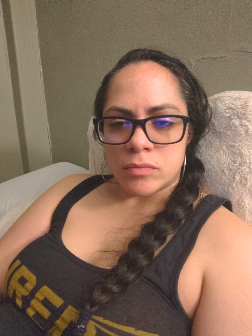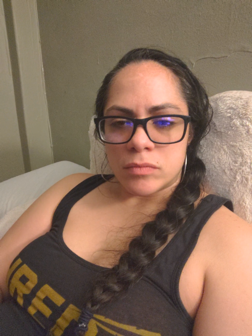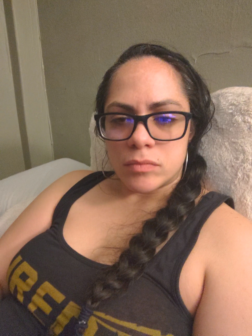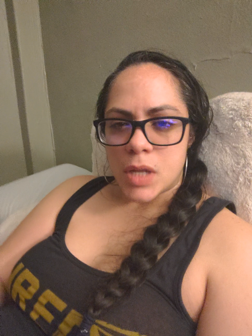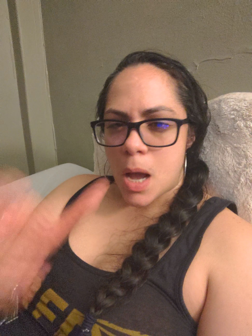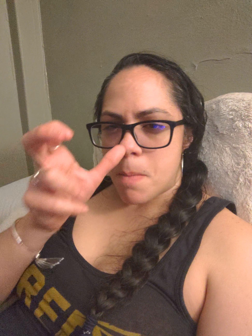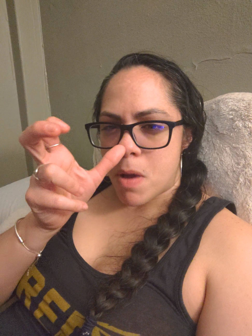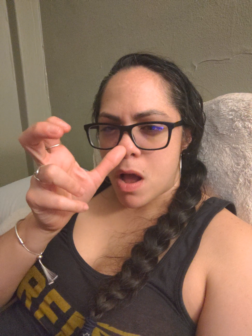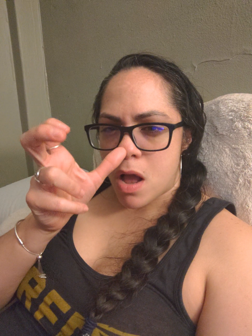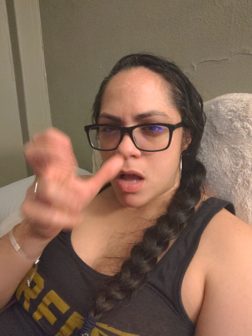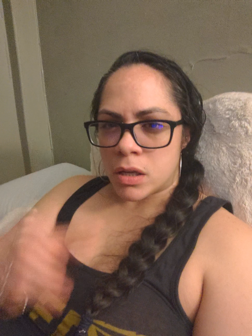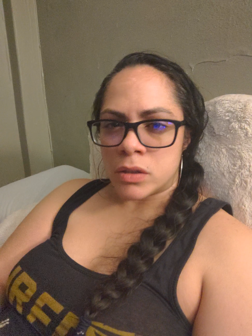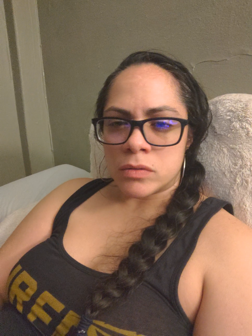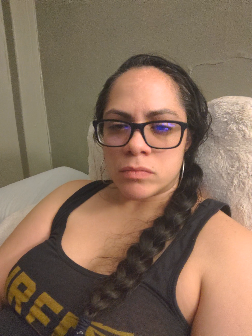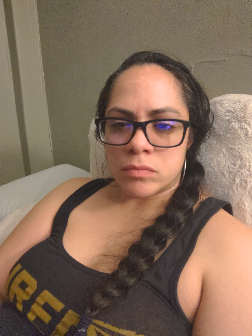bug